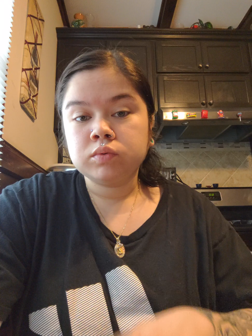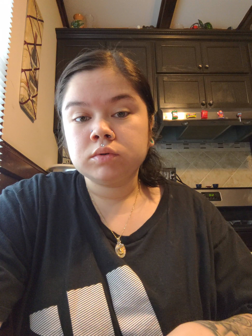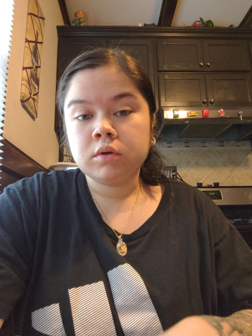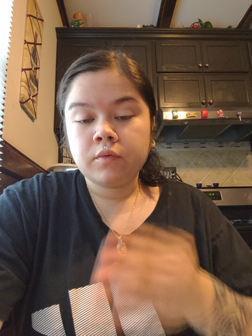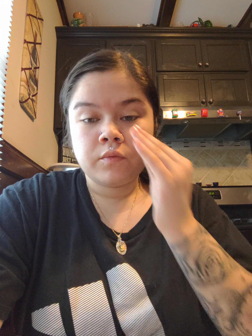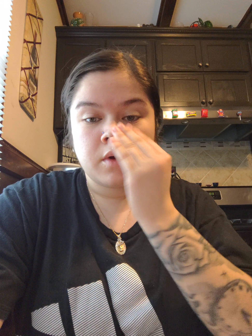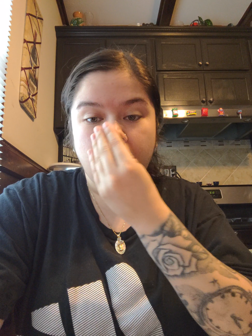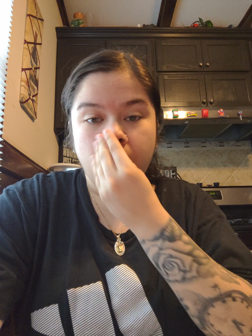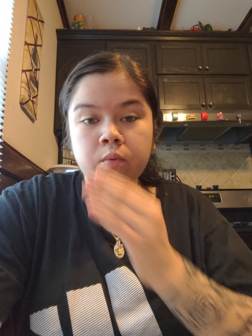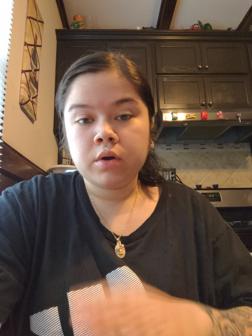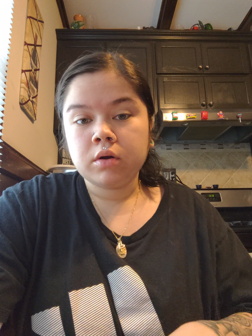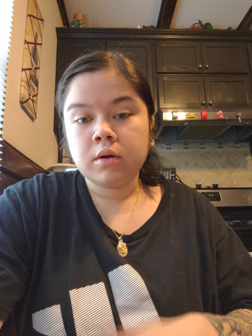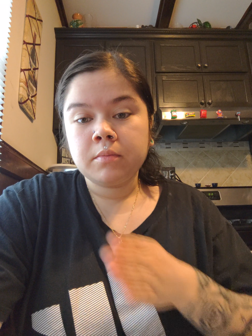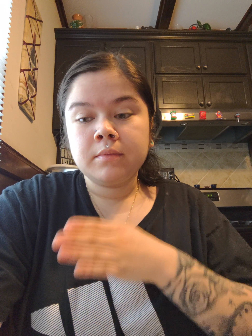flower